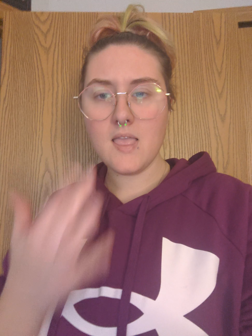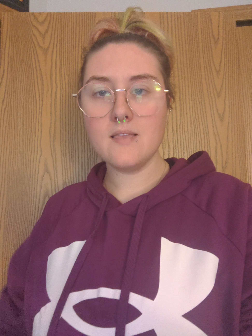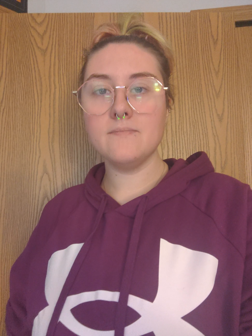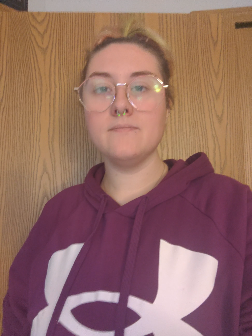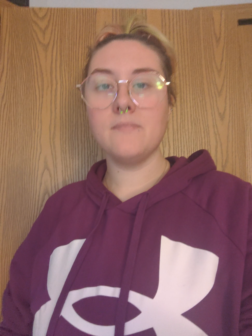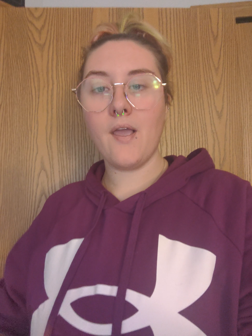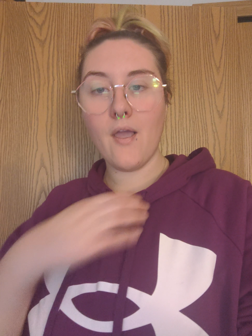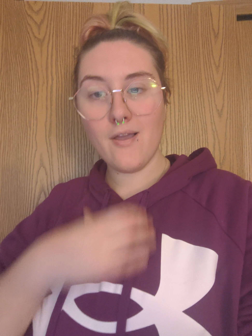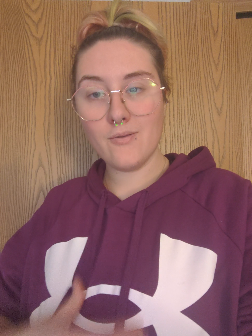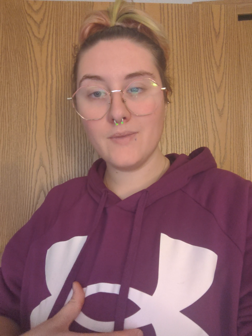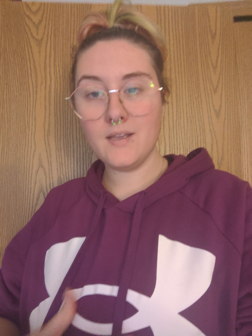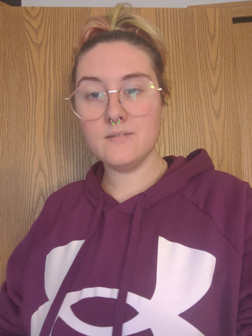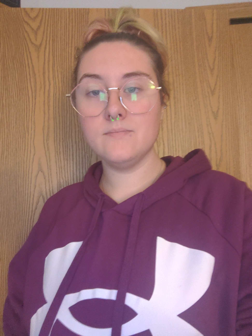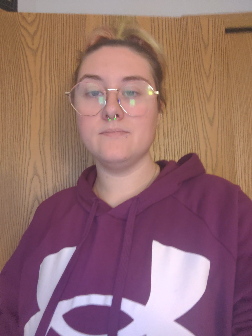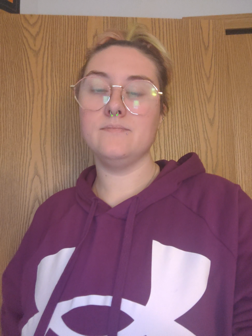hungry